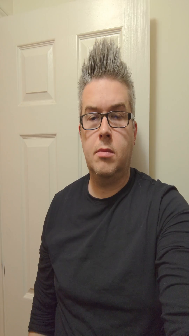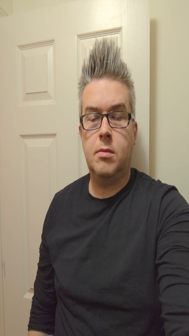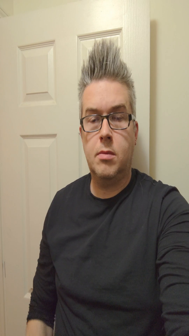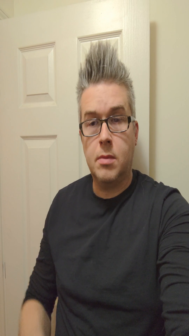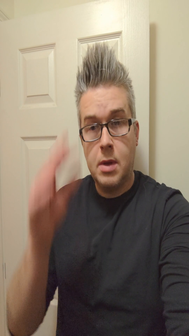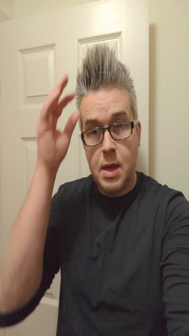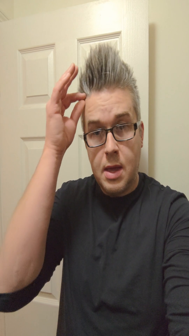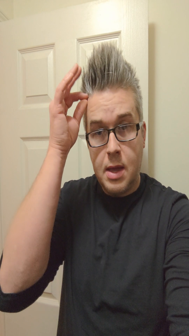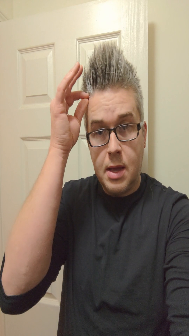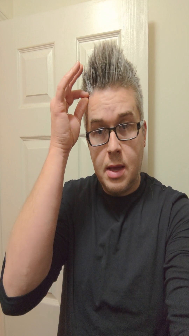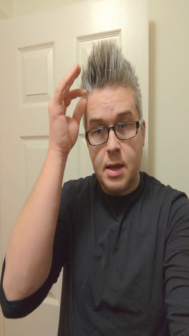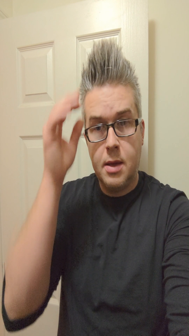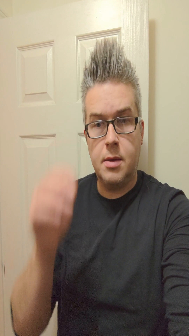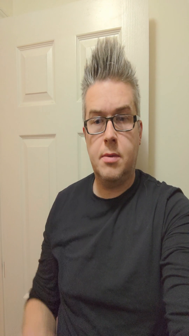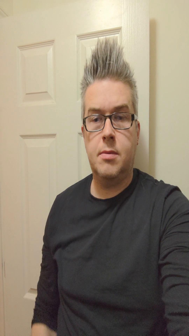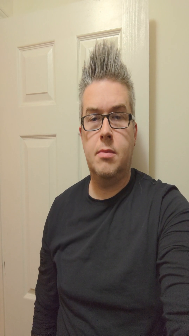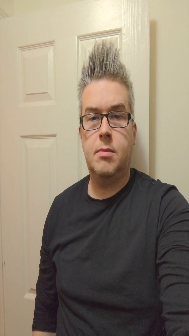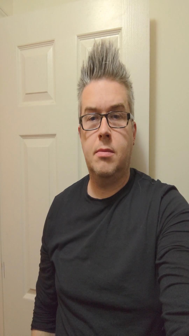hair